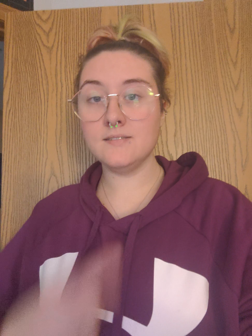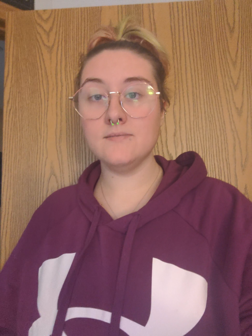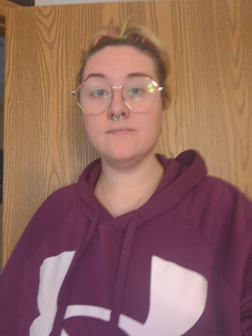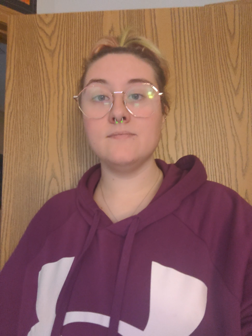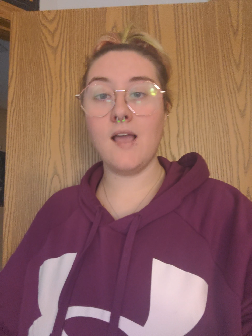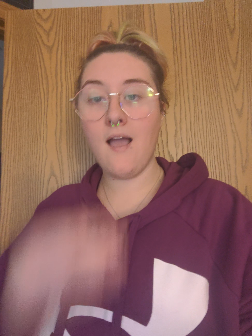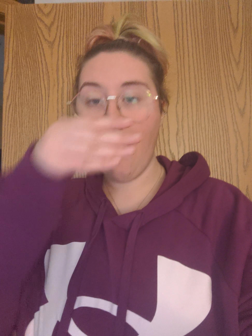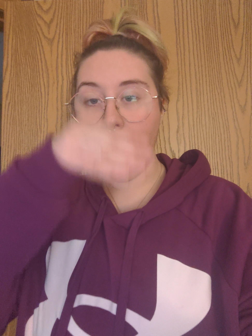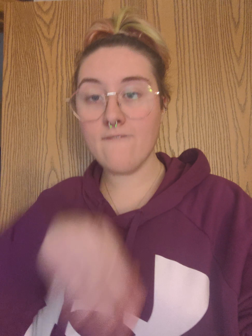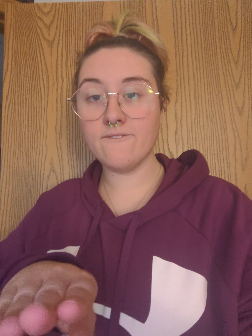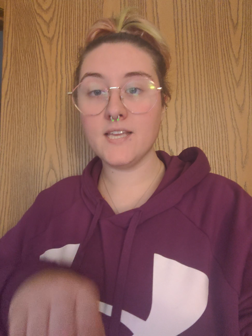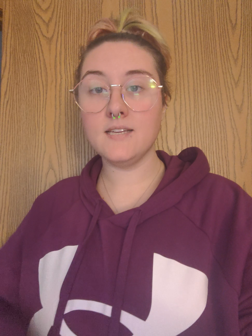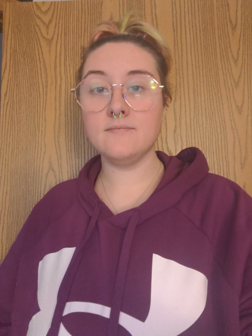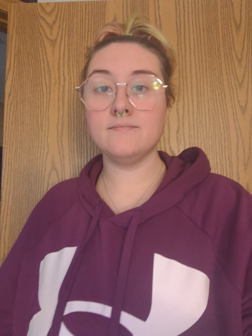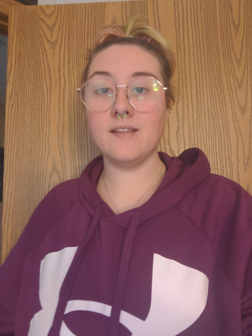elephant